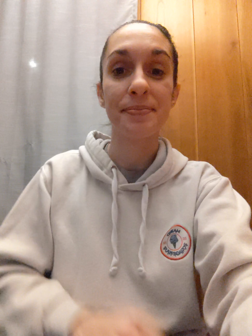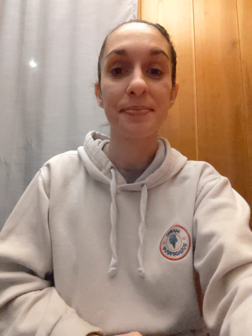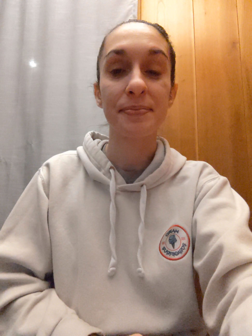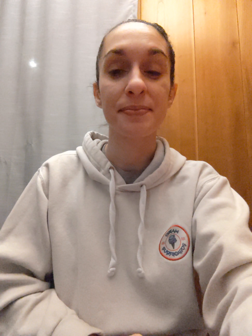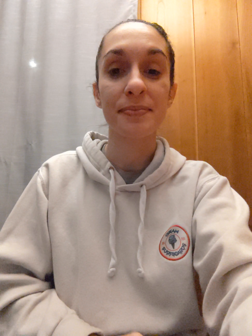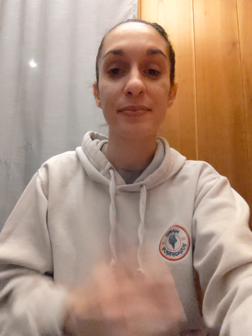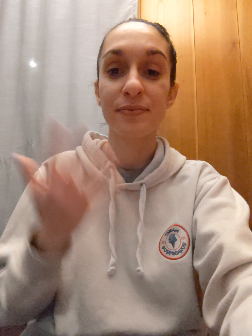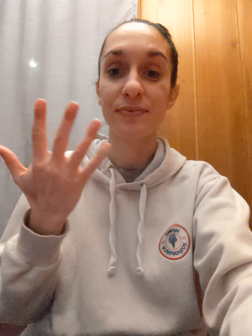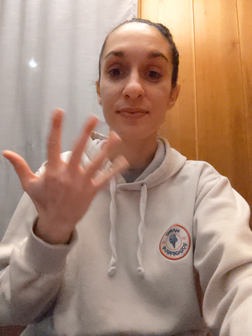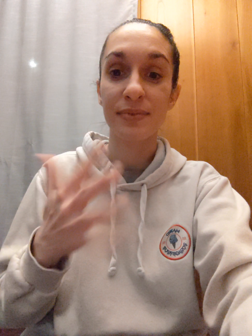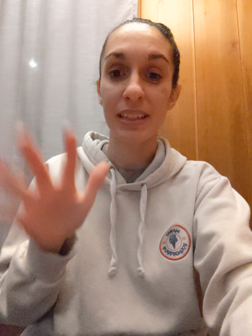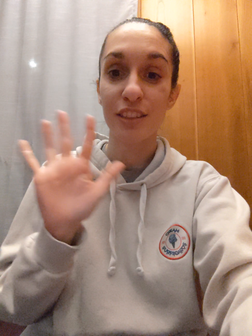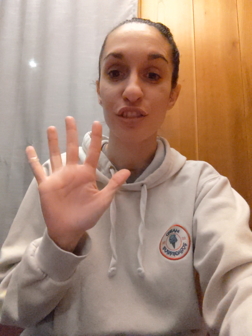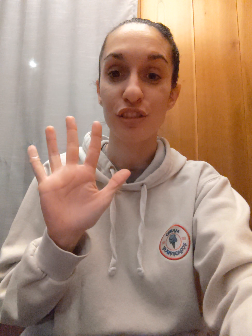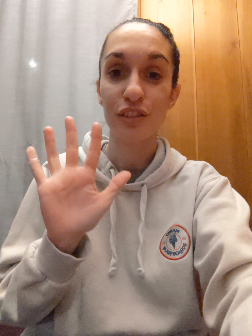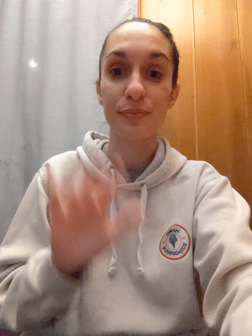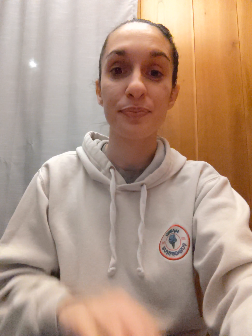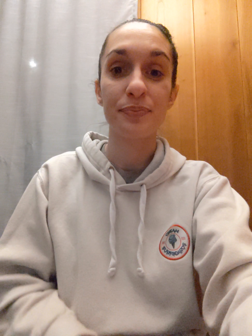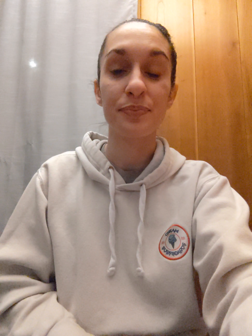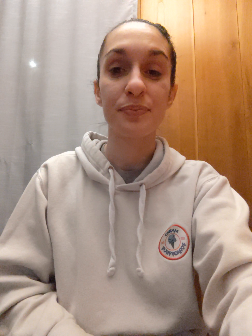finish